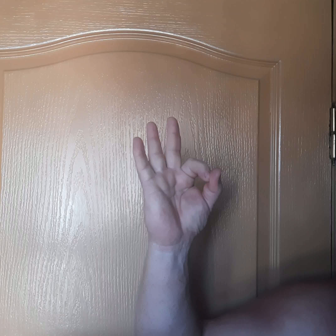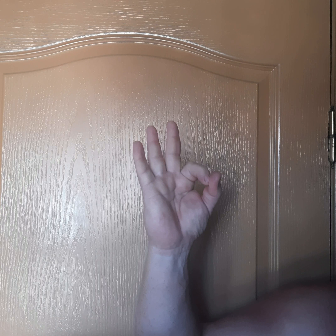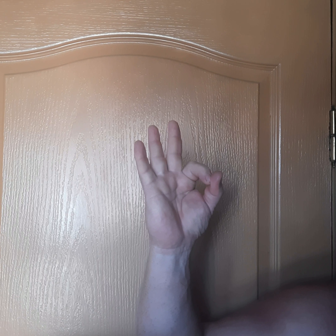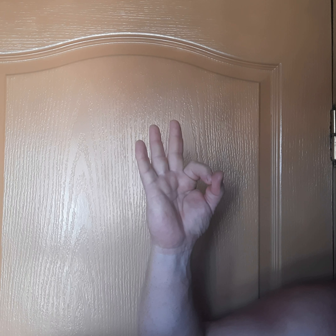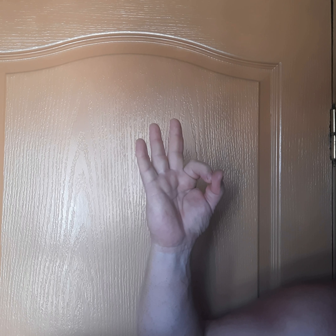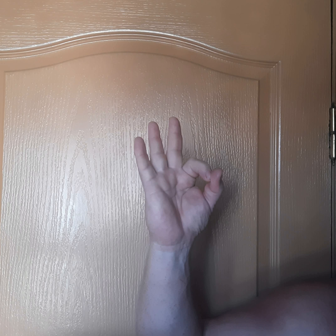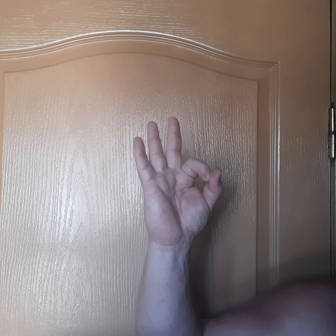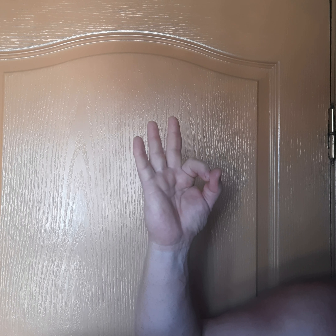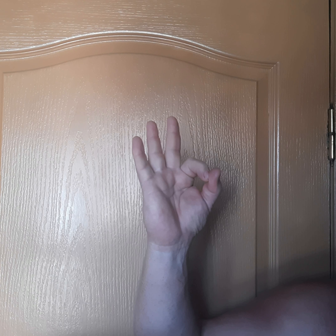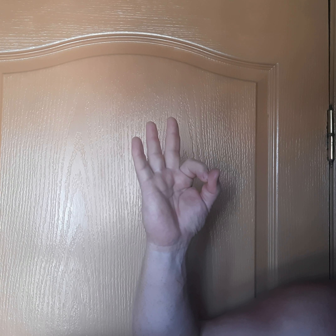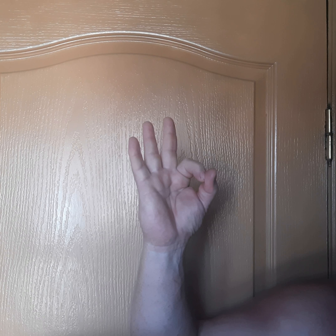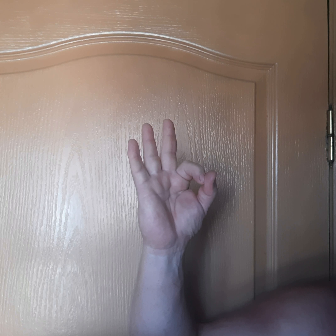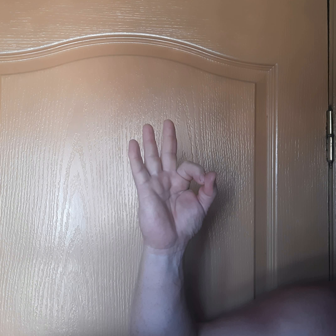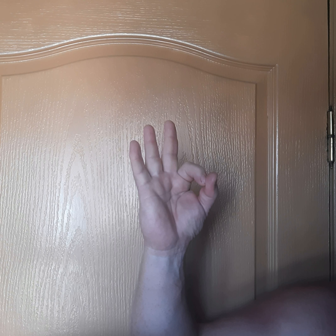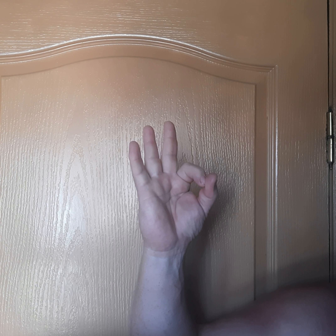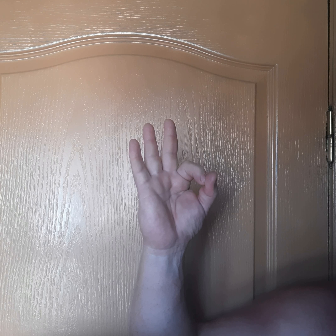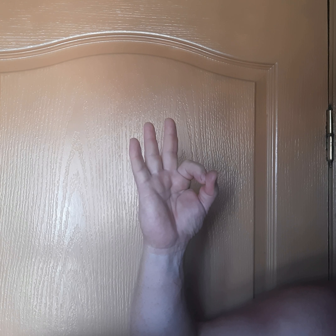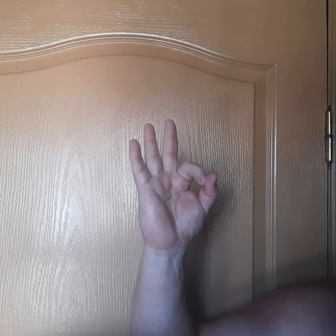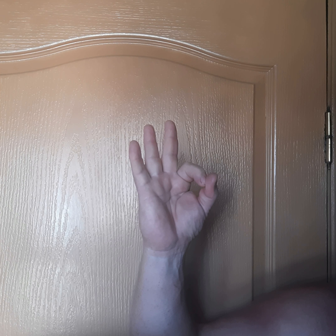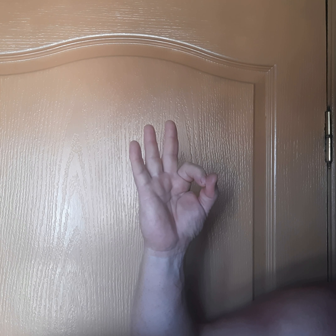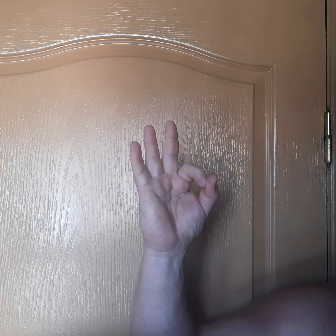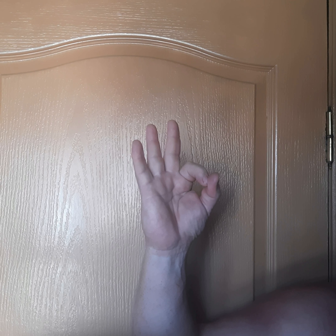О